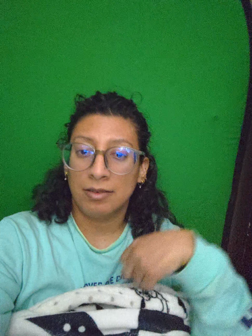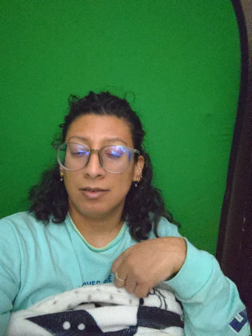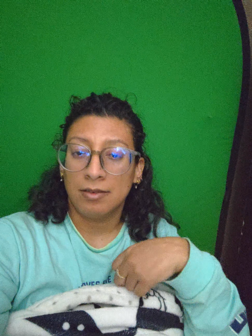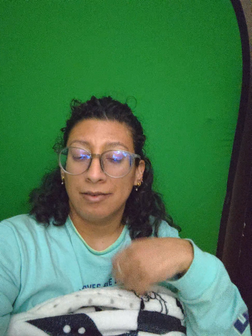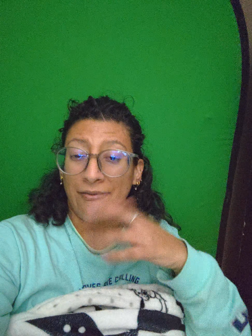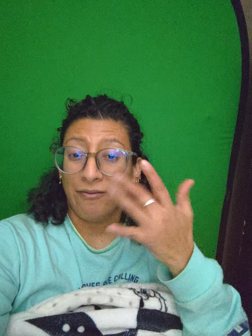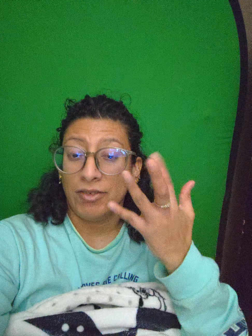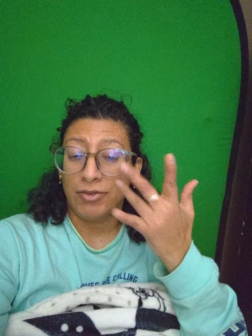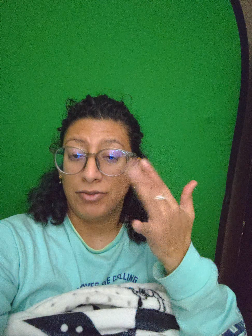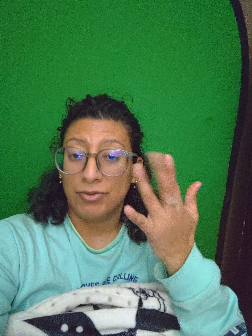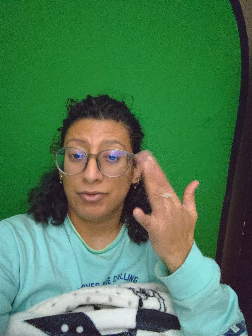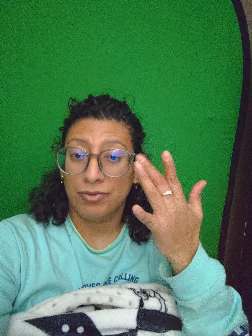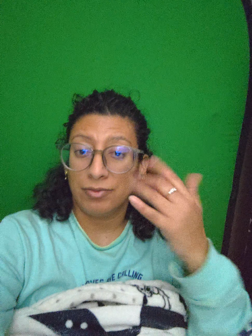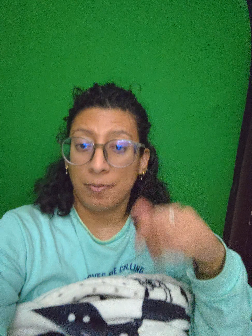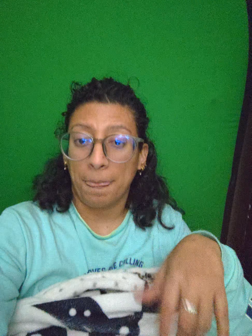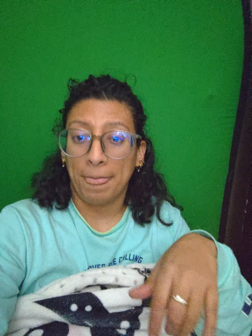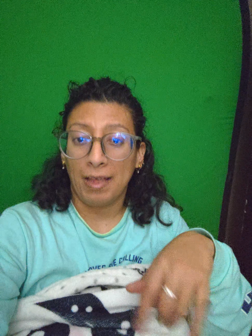finger